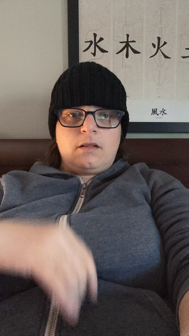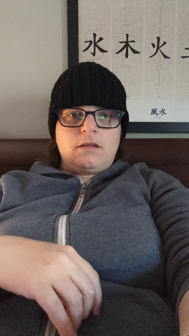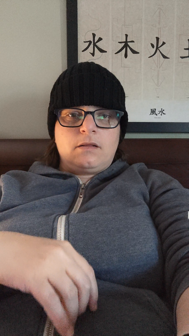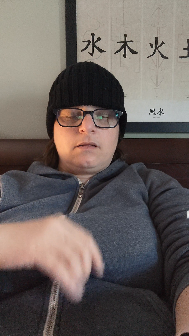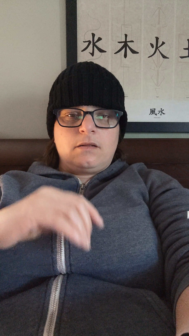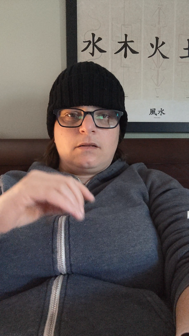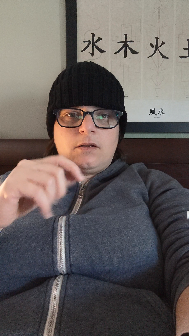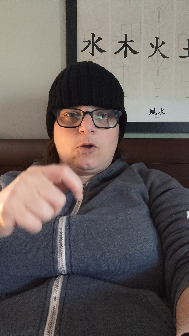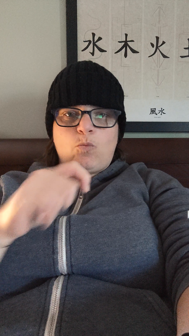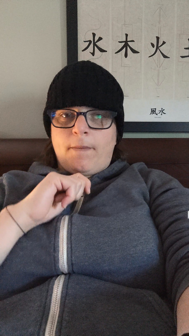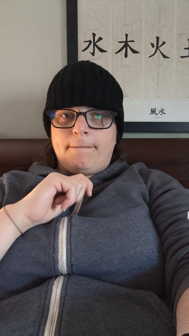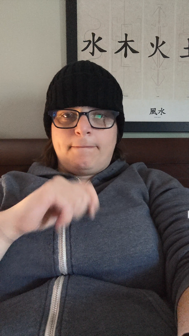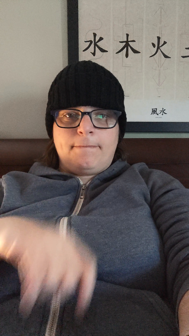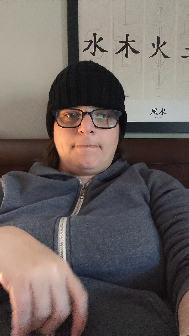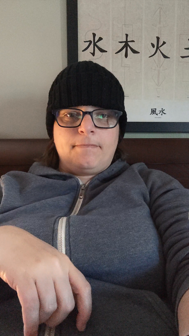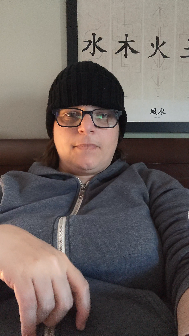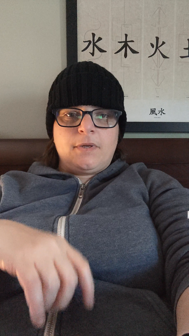rip